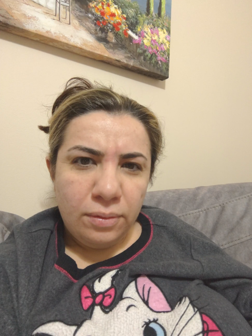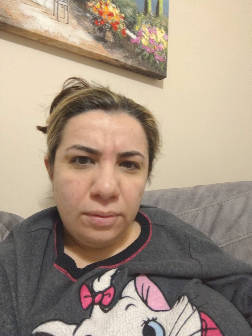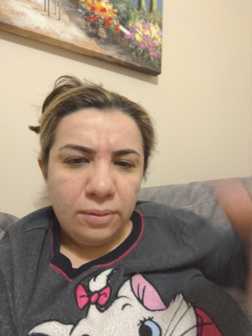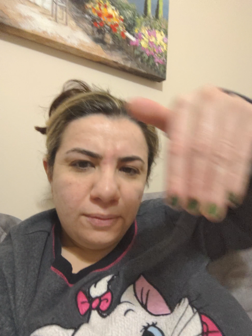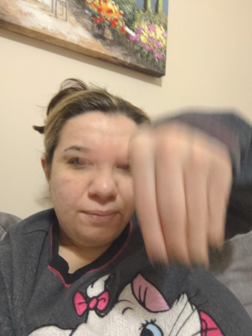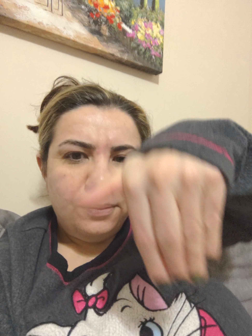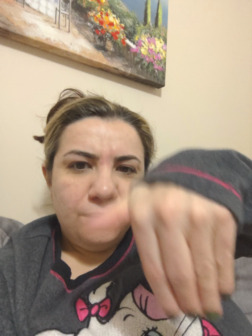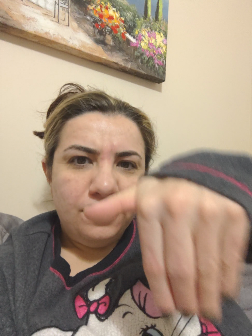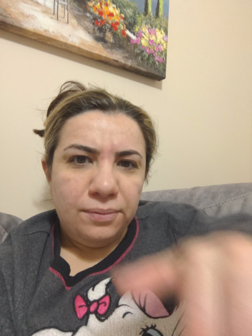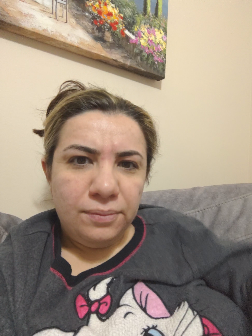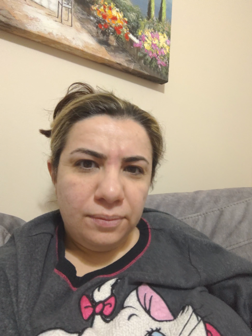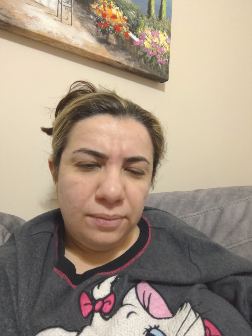night